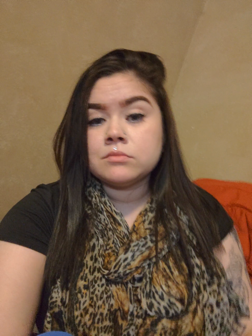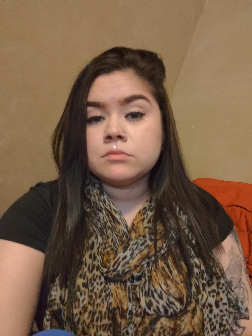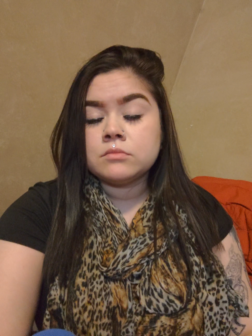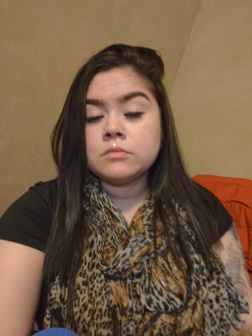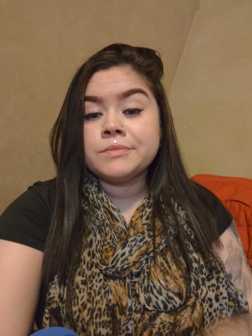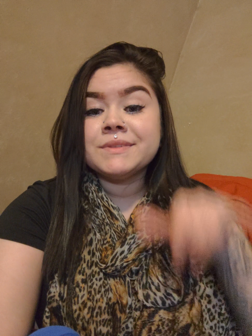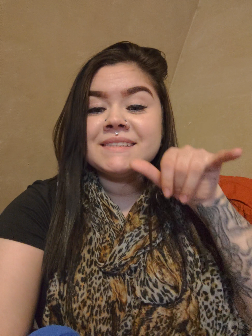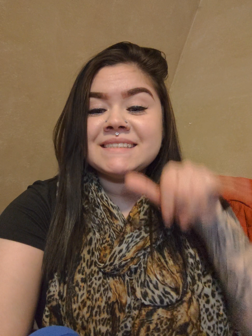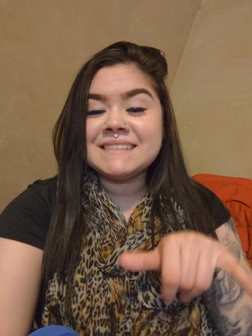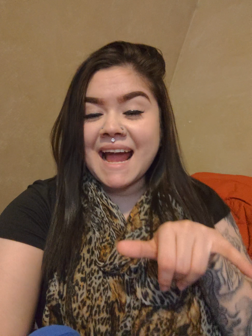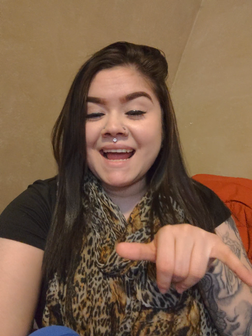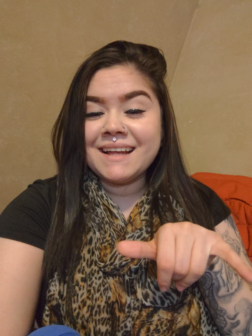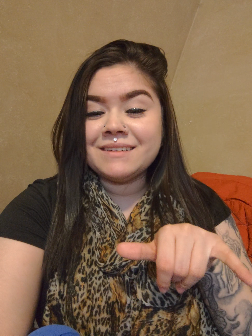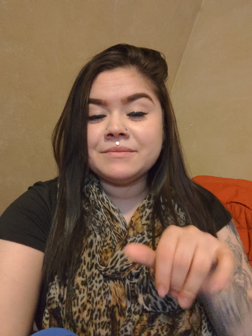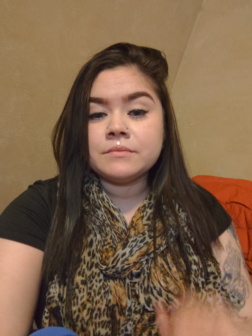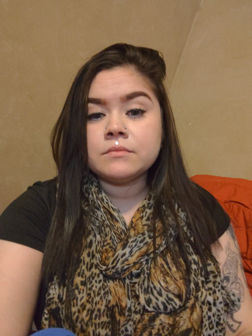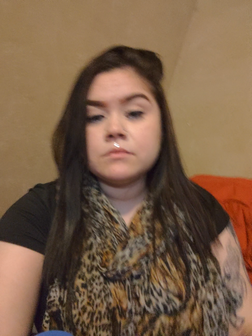stay